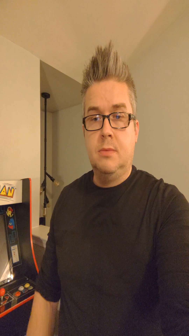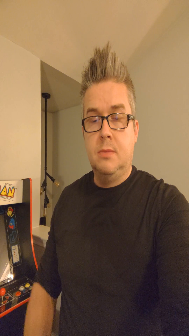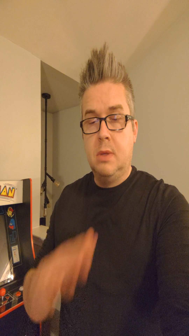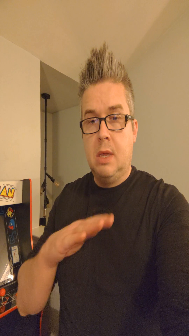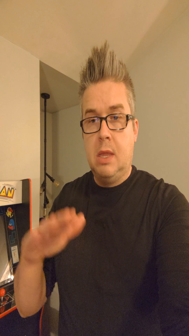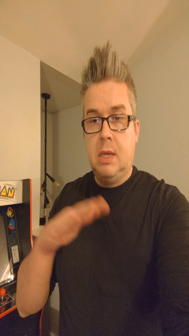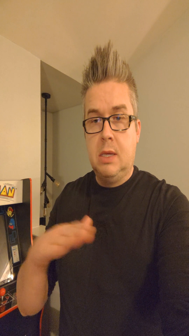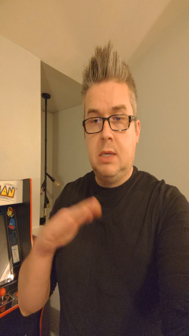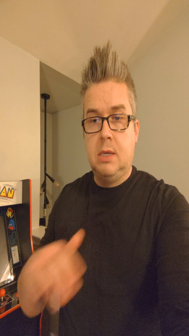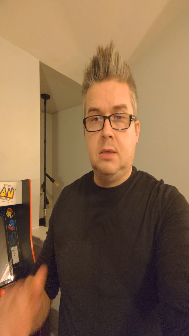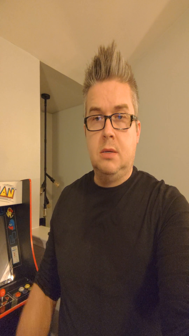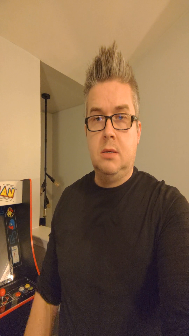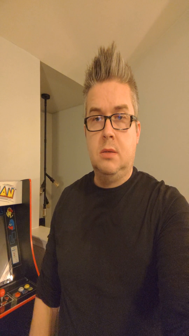clean